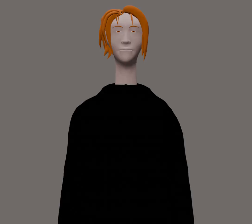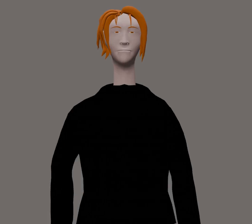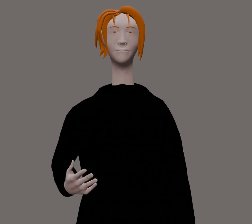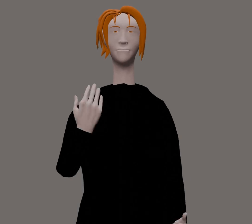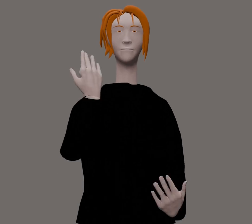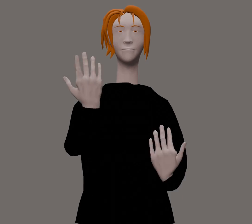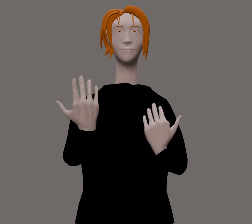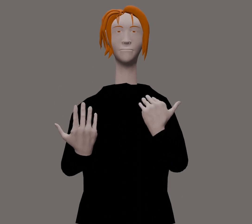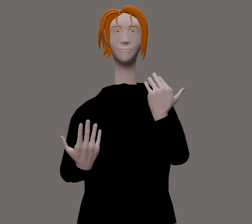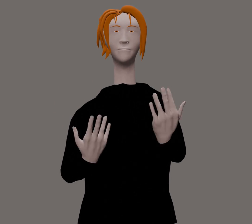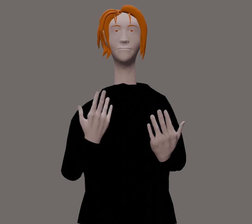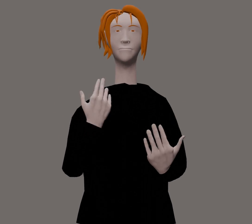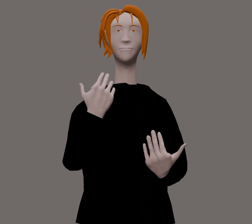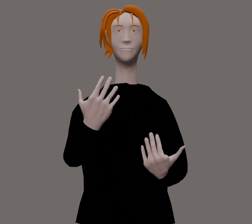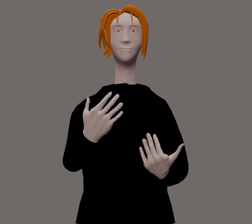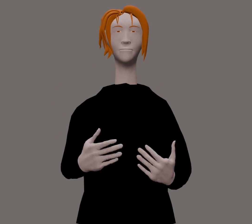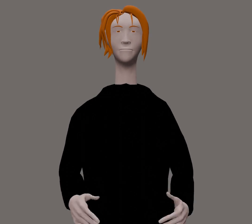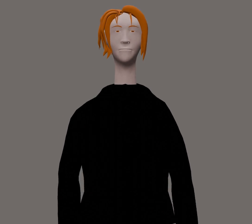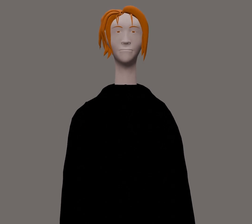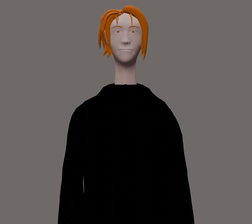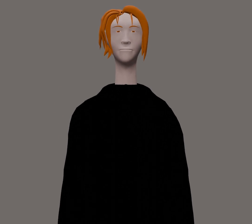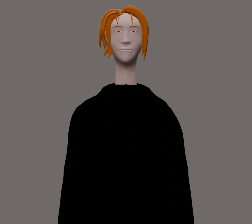Bonfire